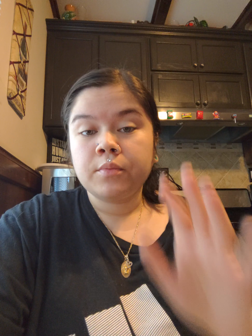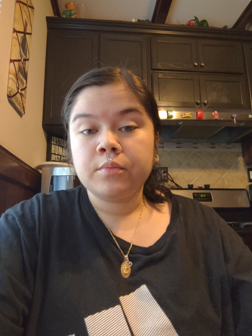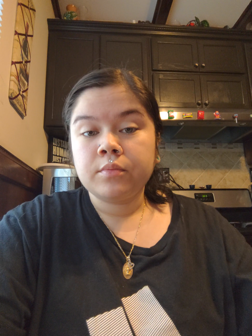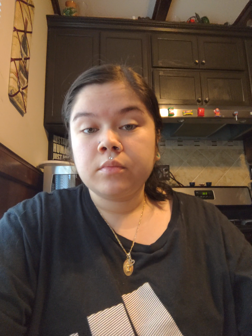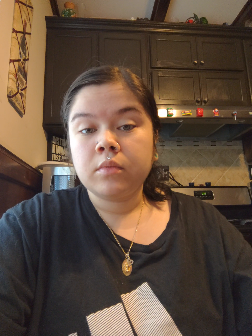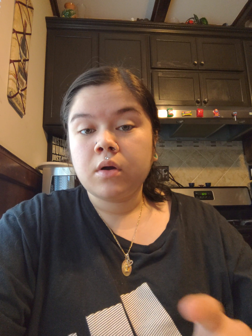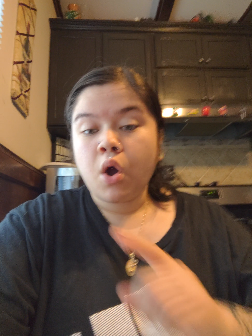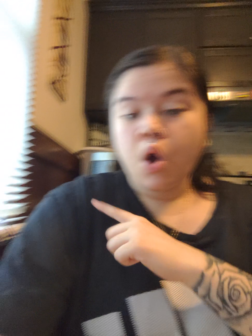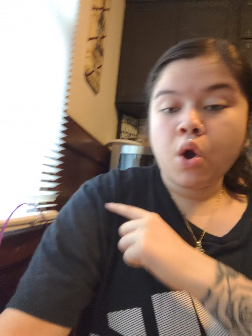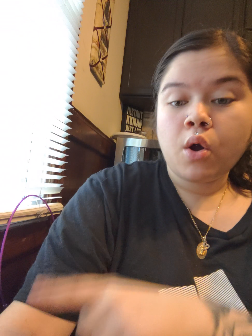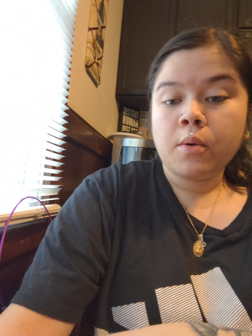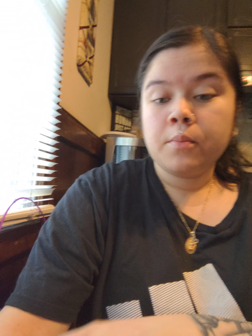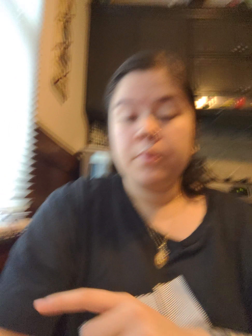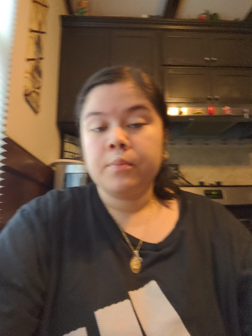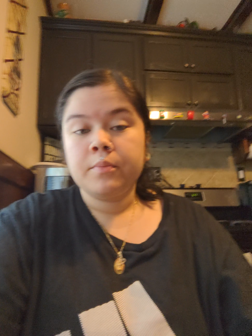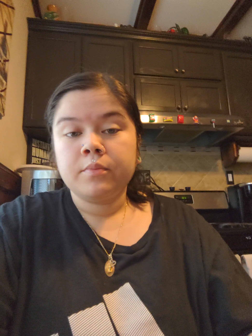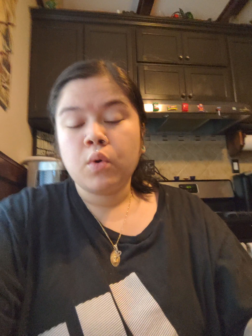arm